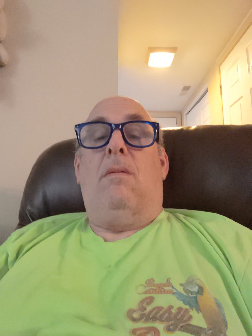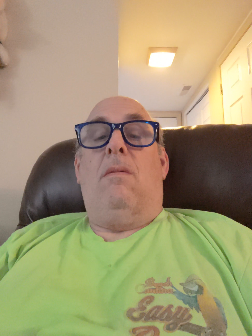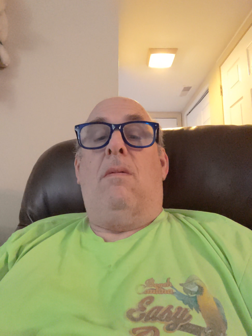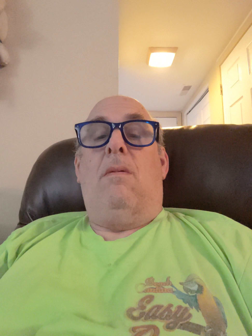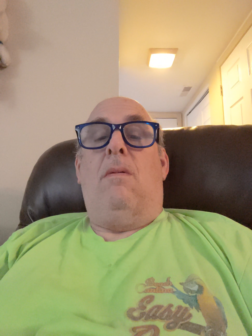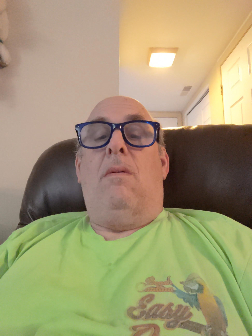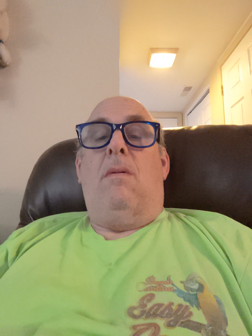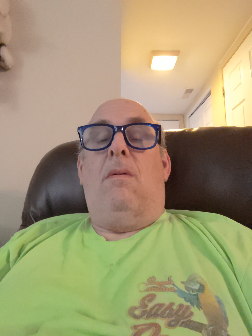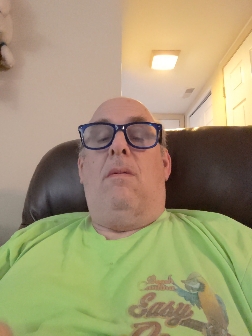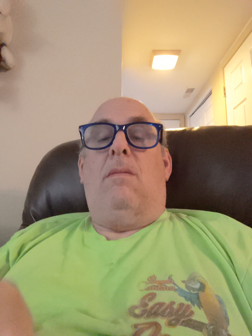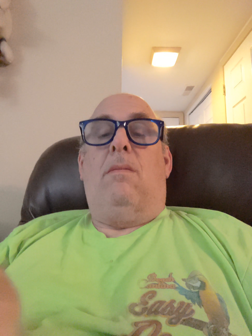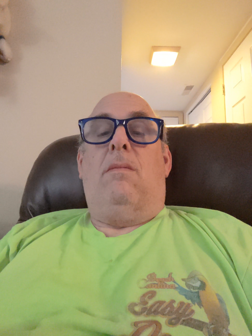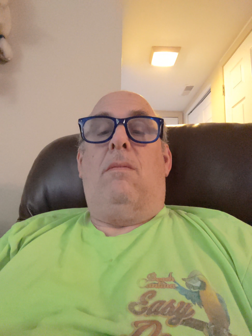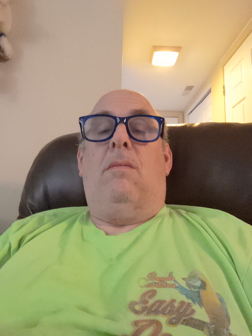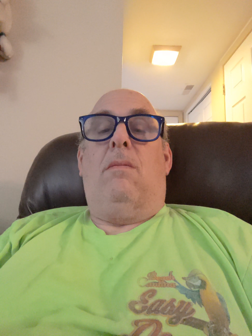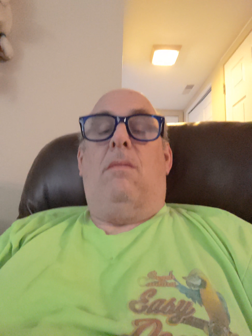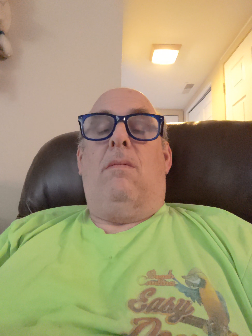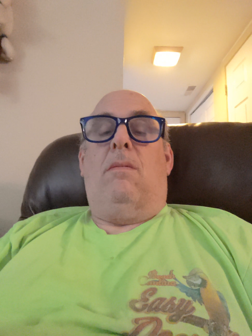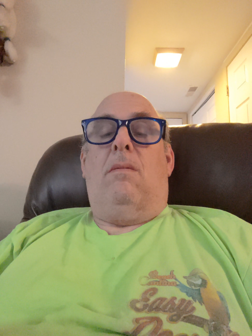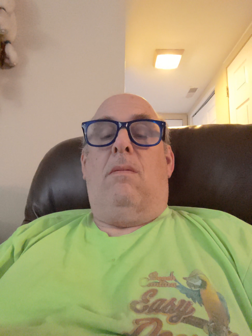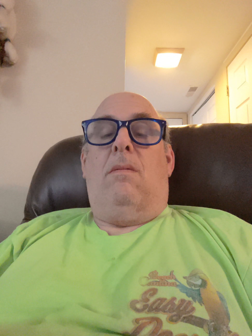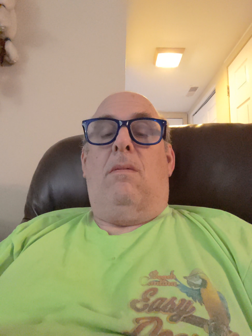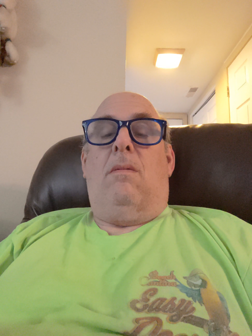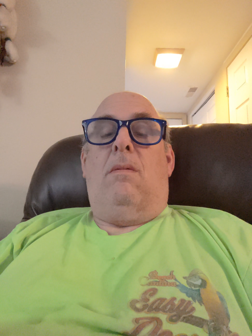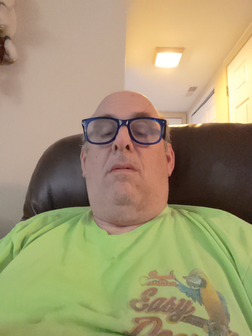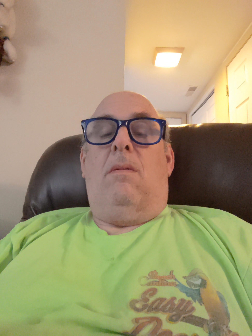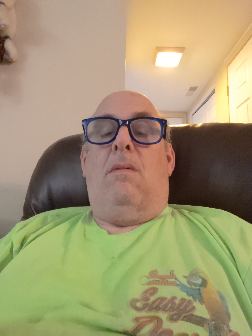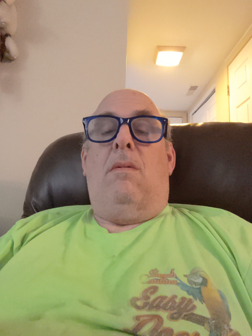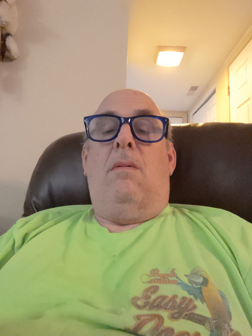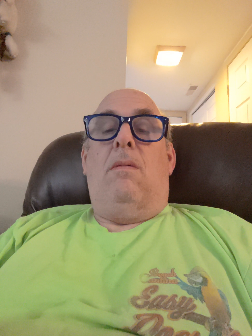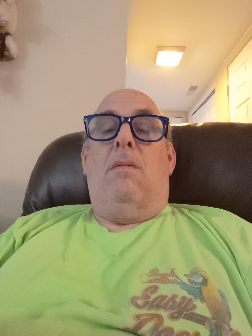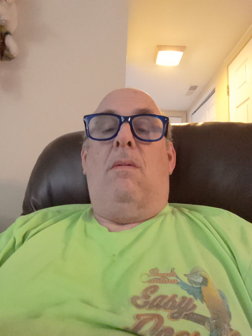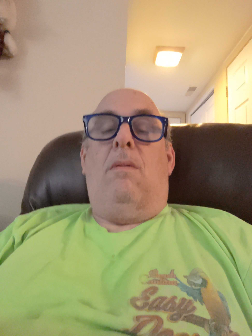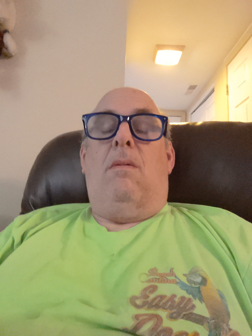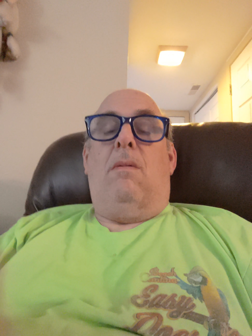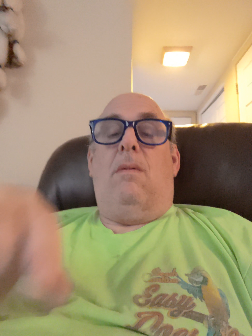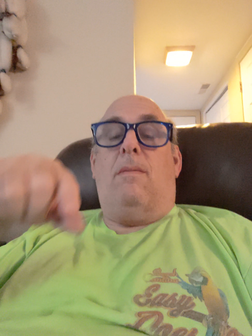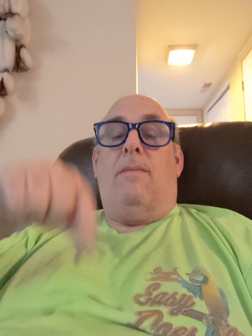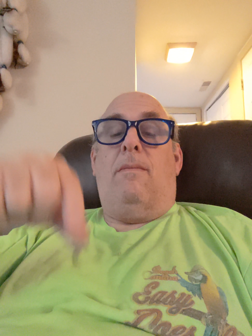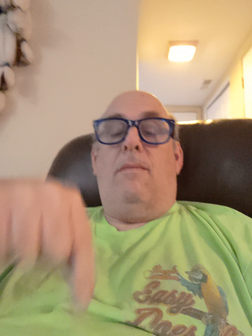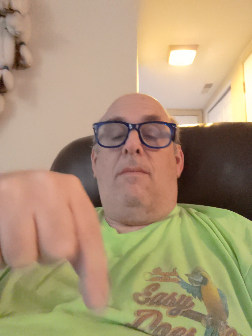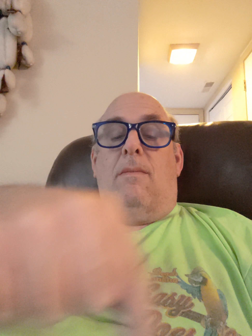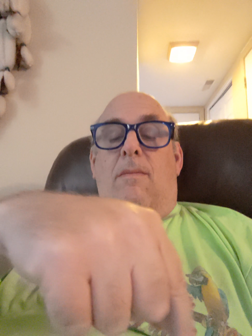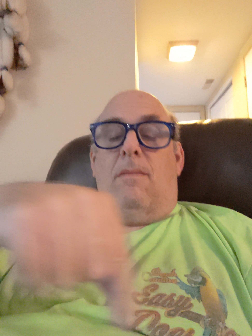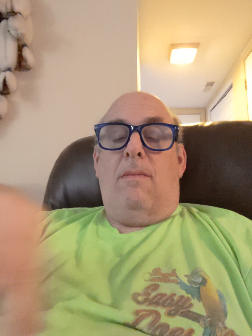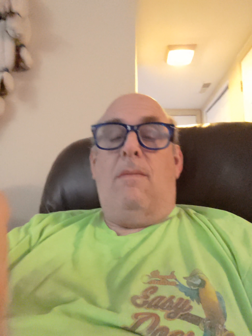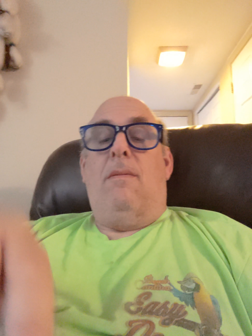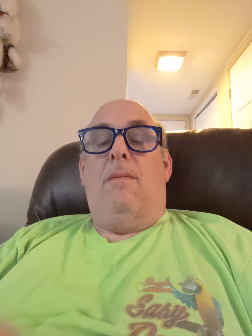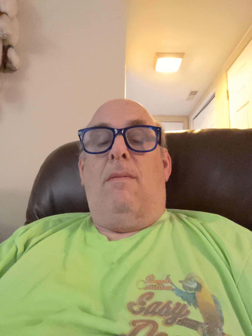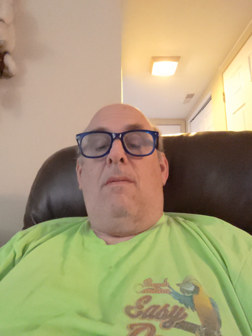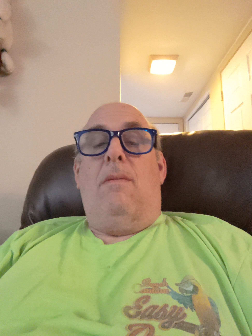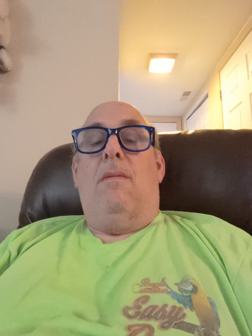puzzle